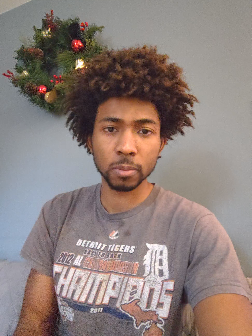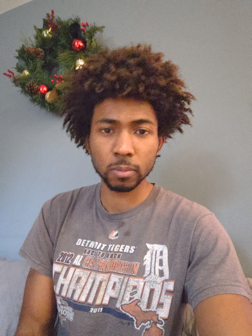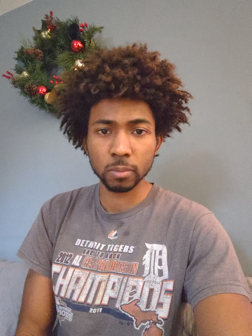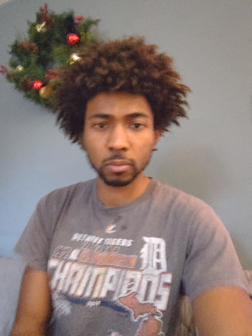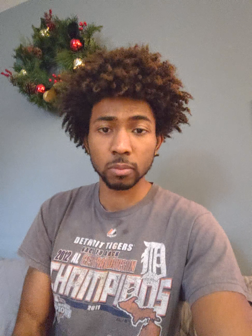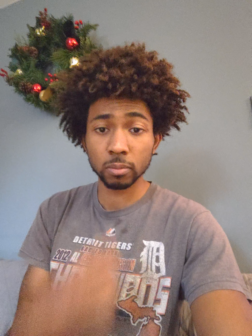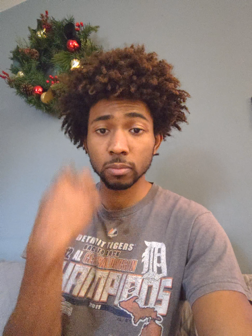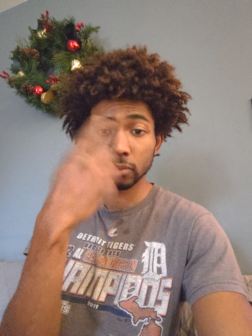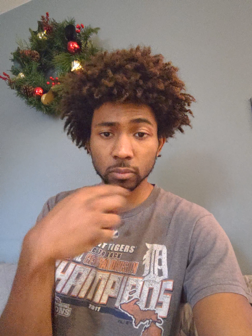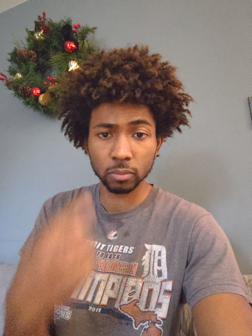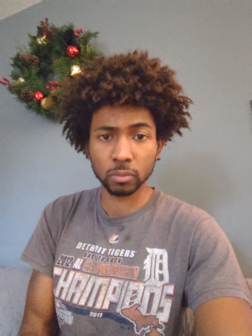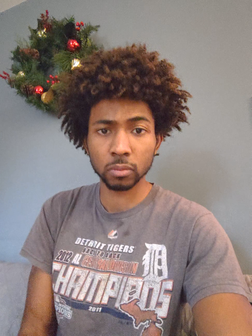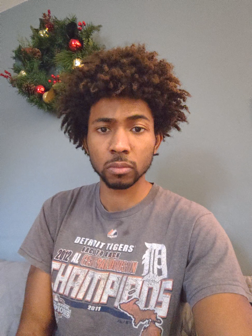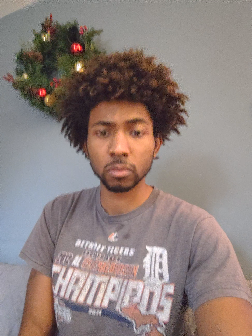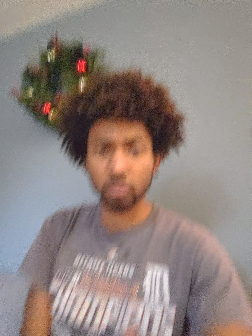face